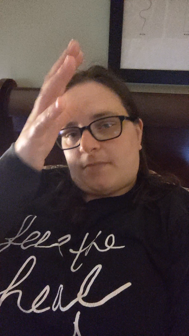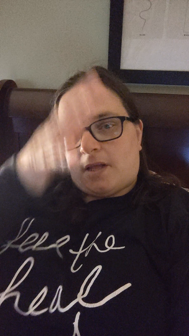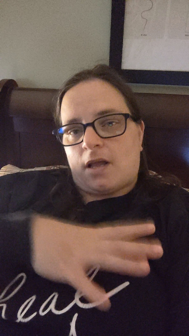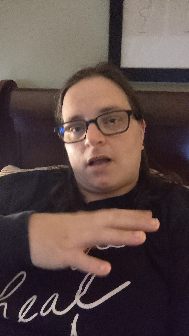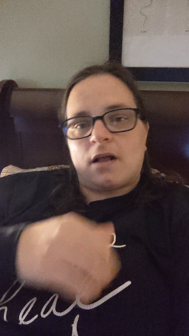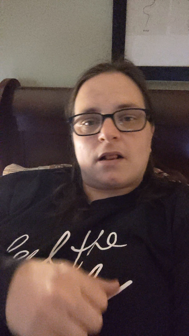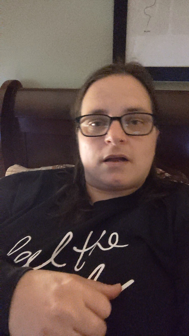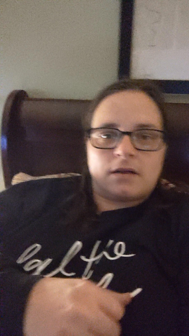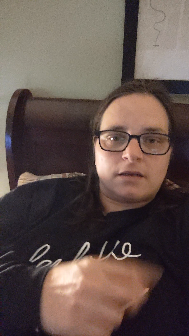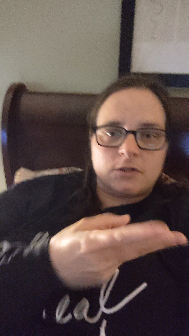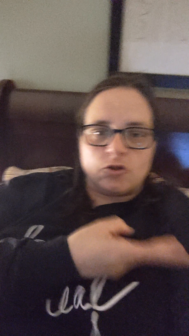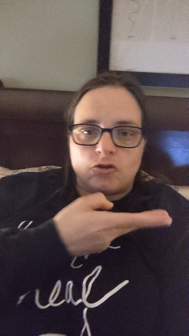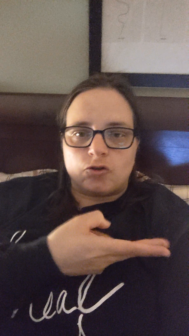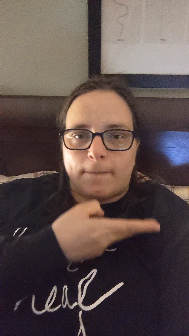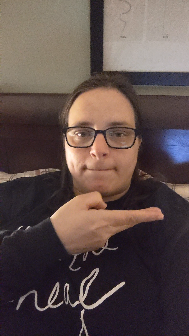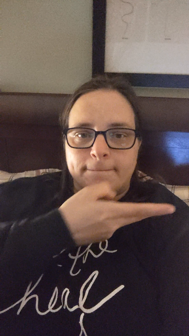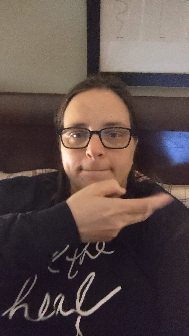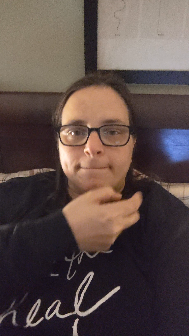sheep